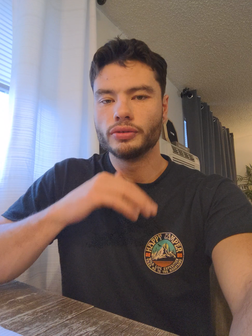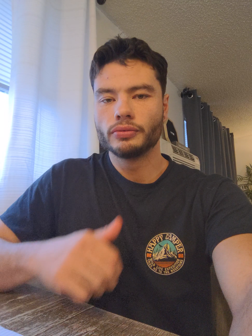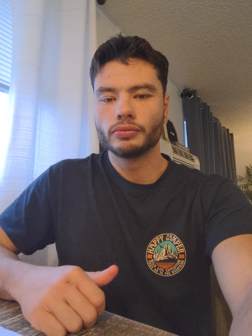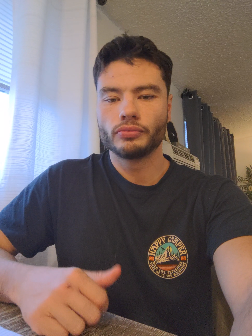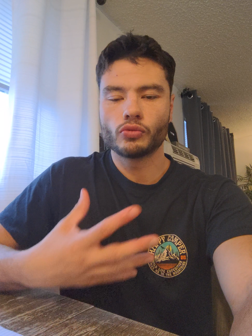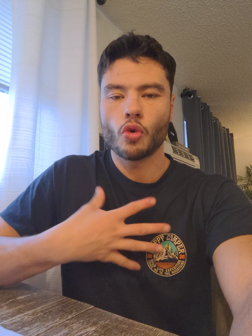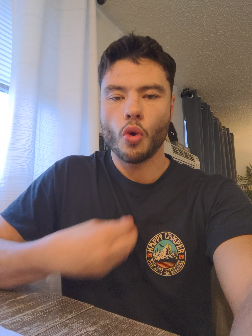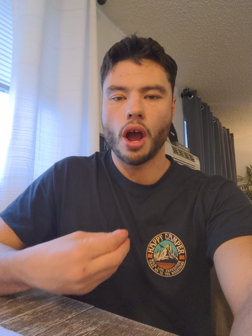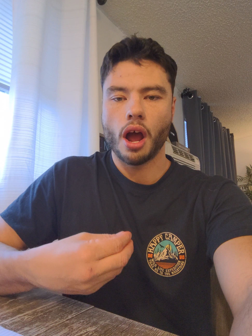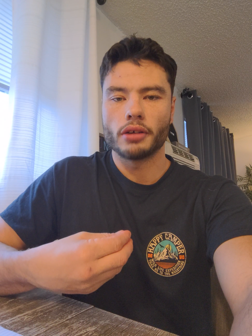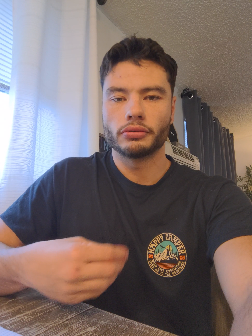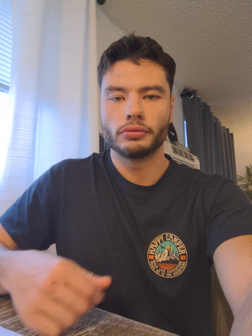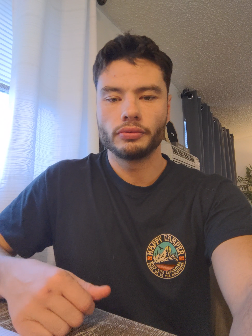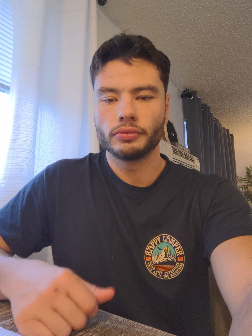white